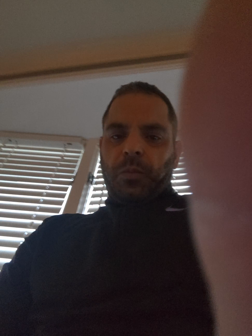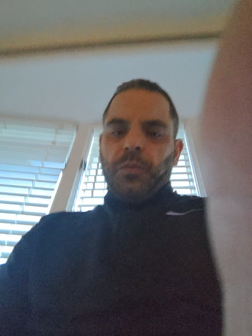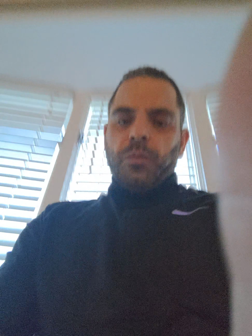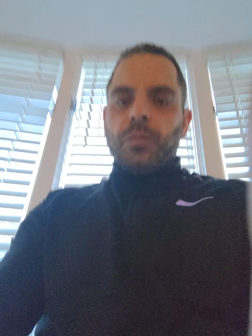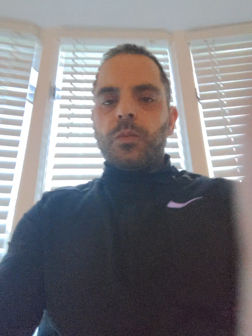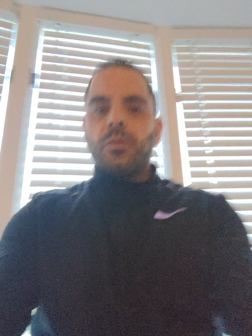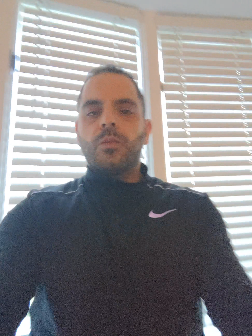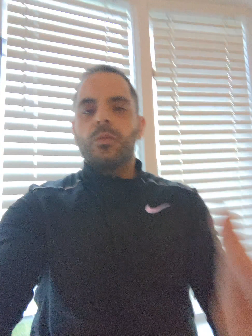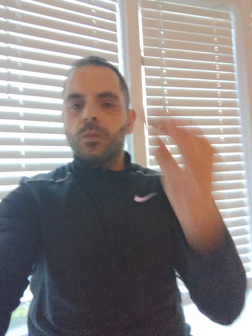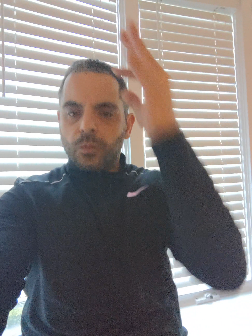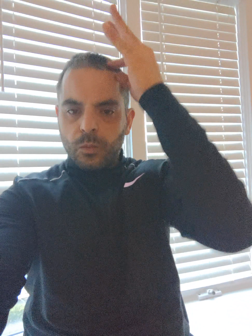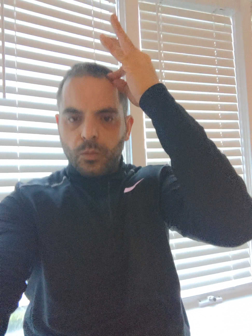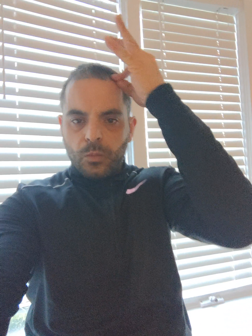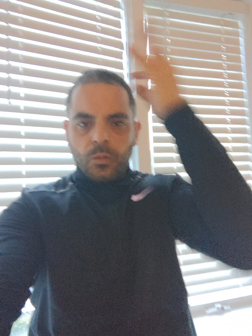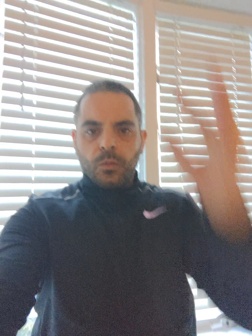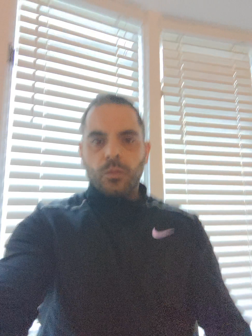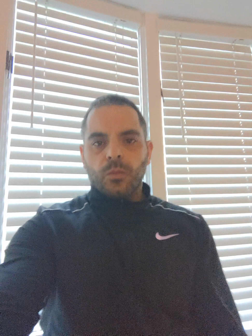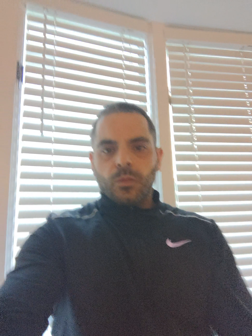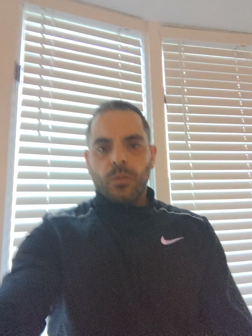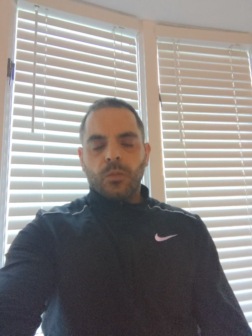hair